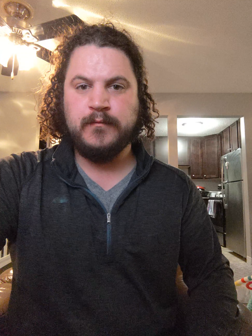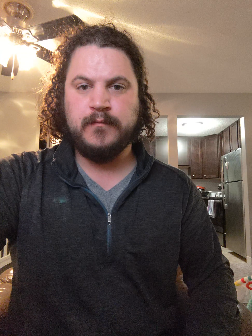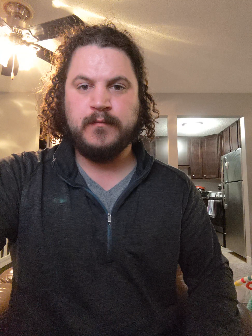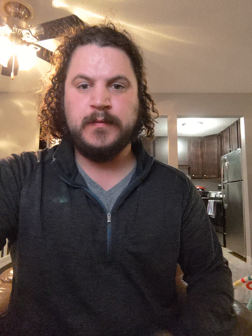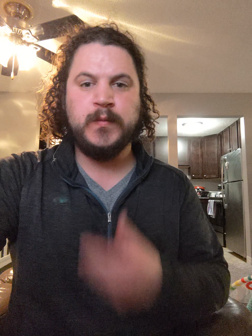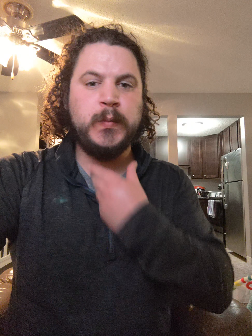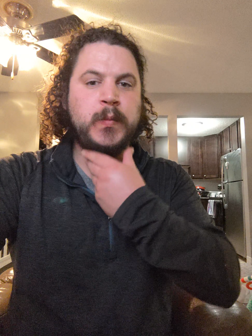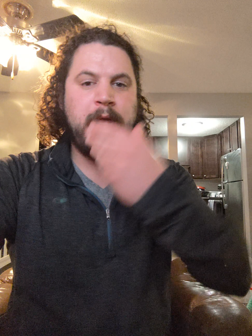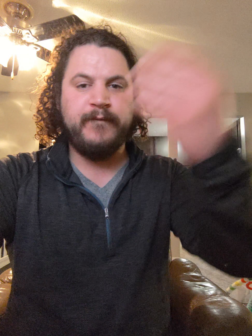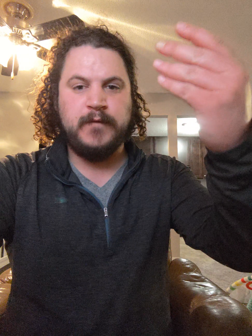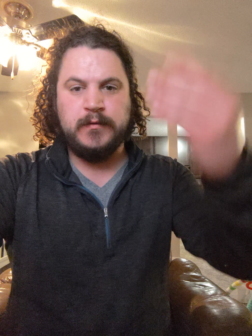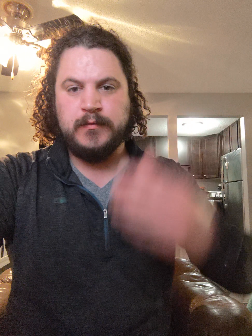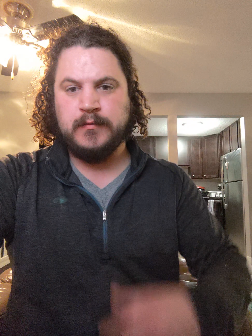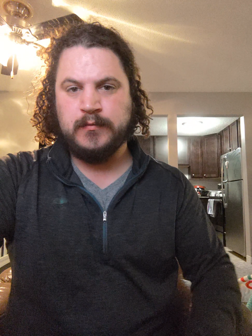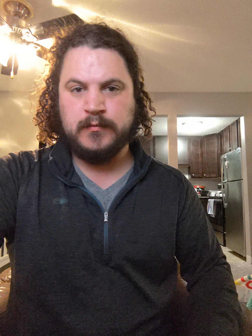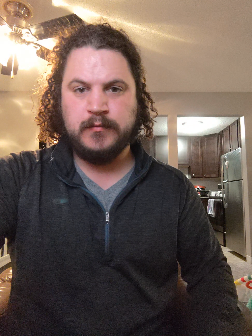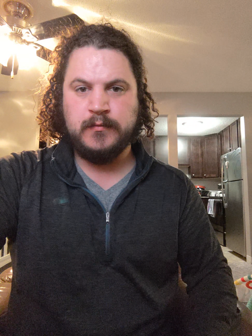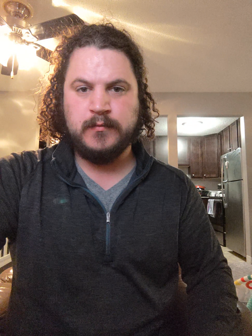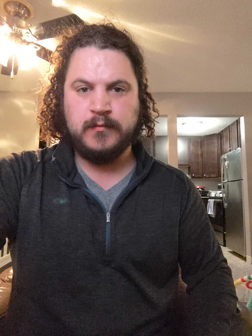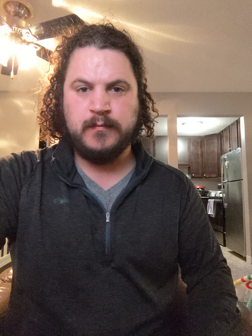giraffe